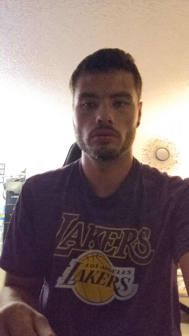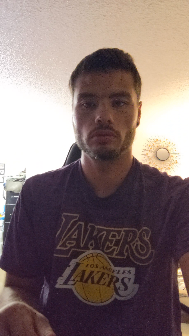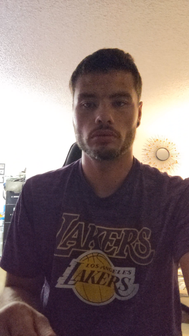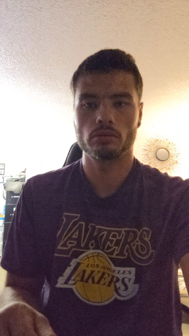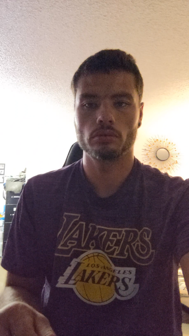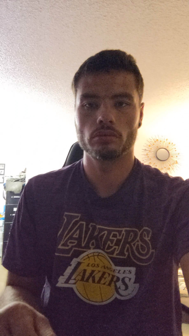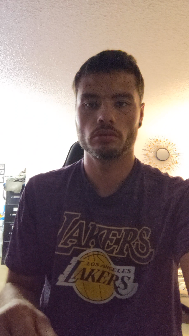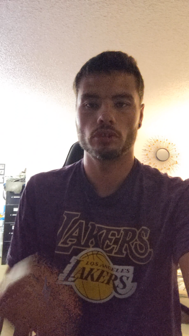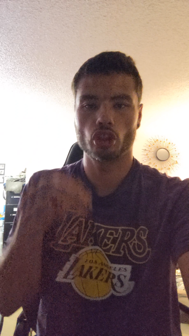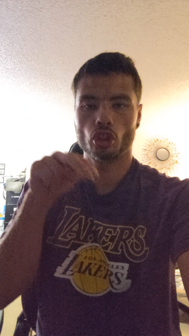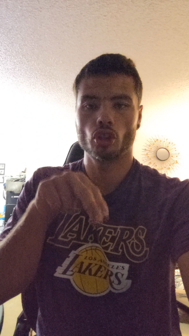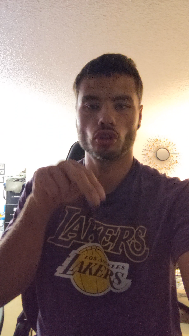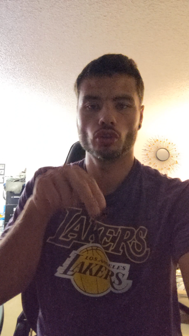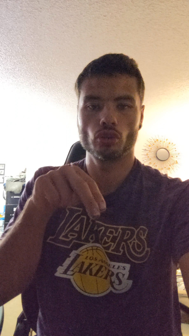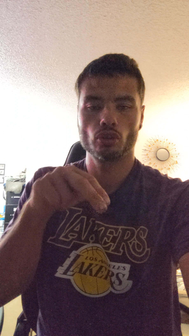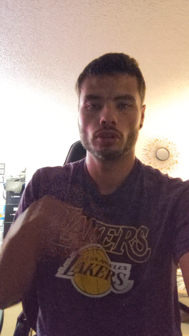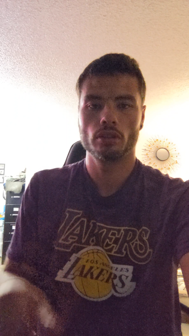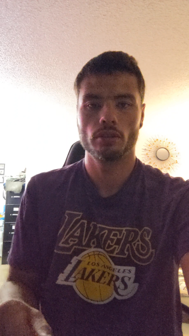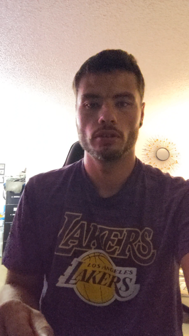nurse